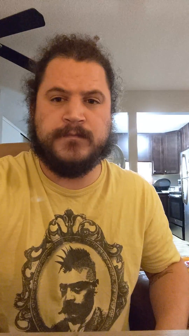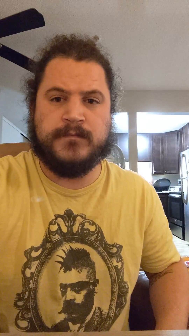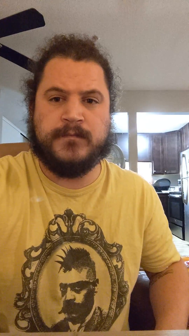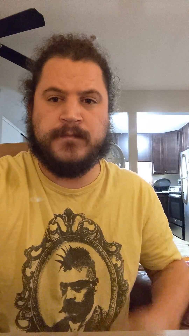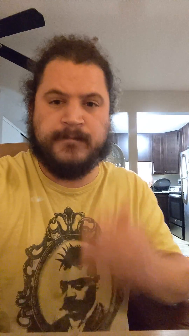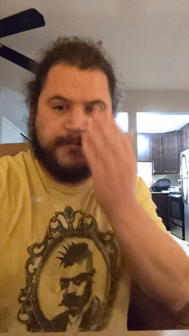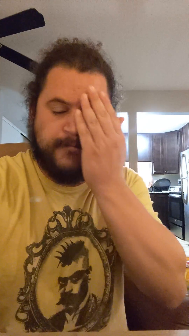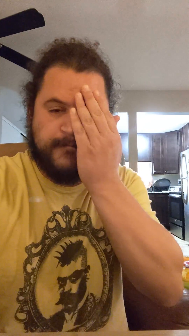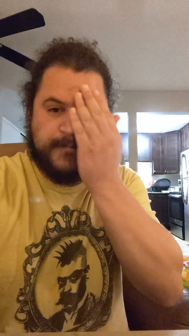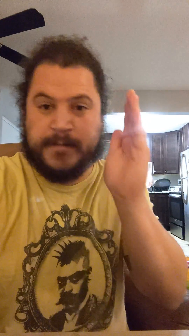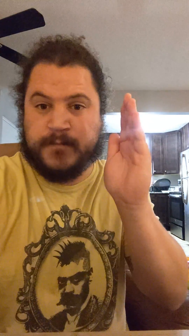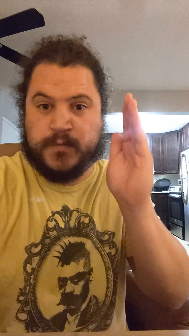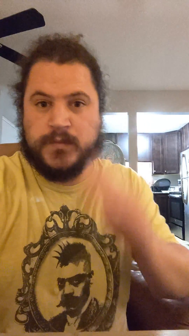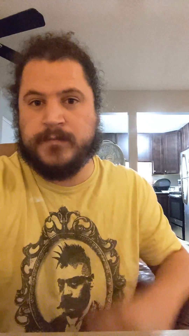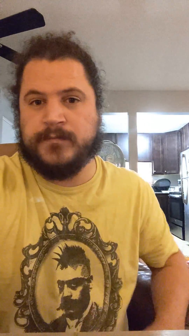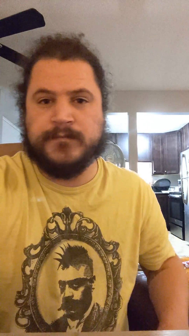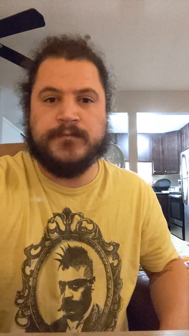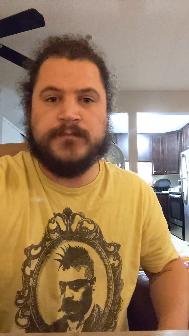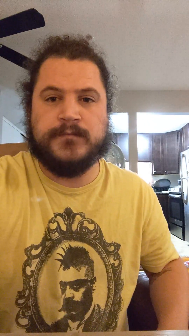peekaboo